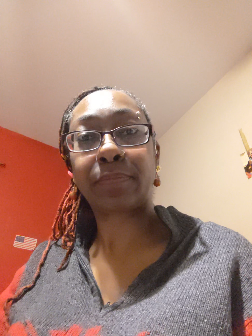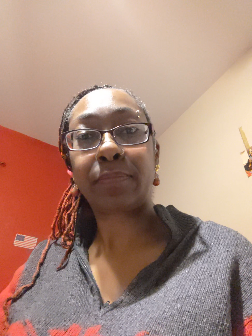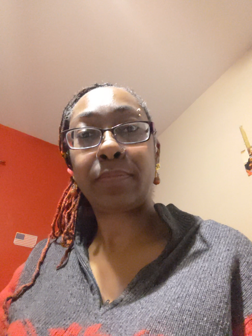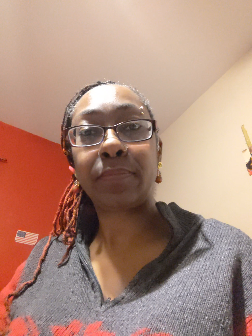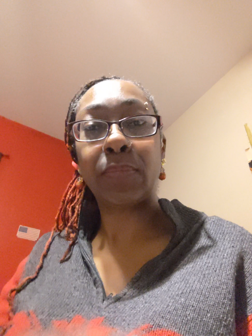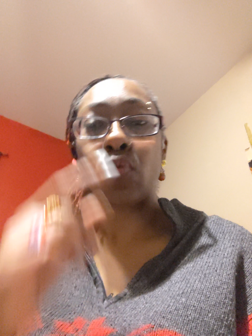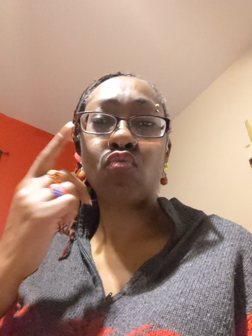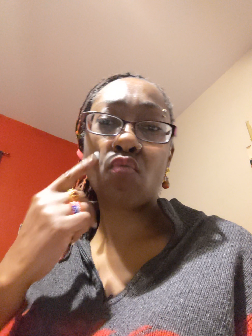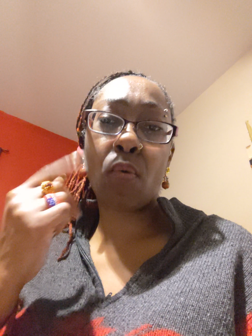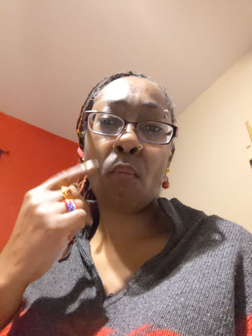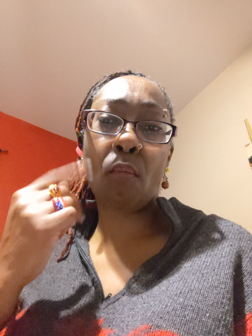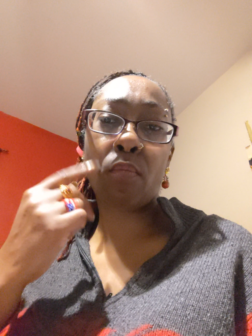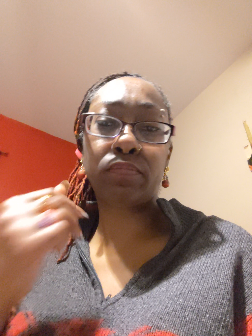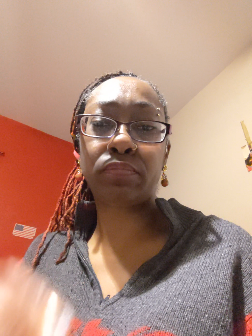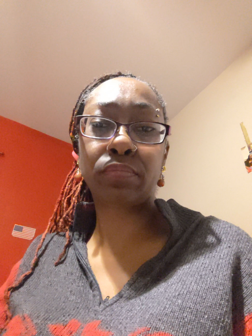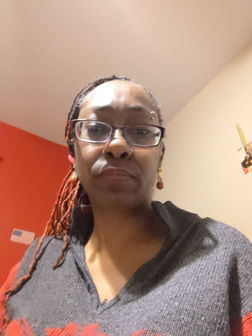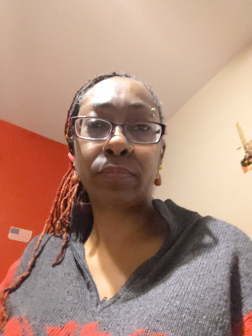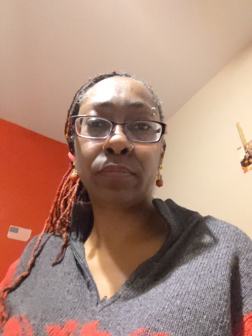cry